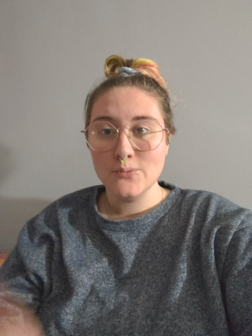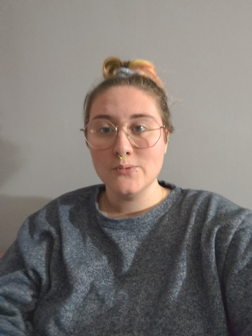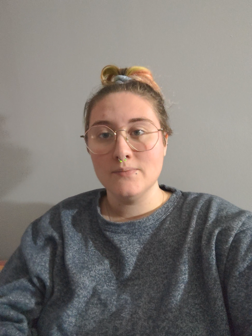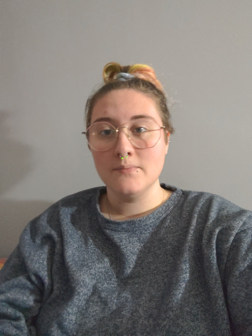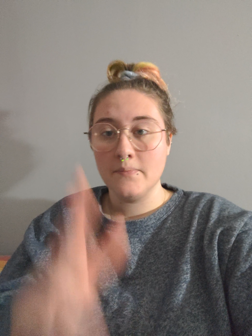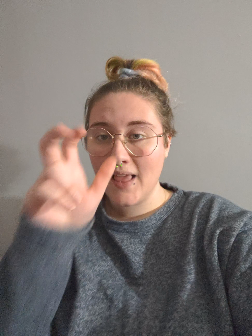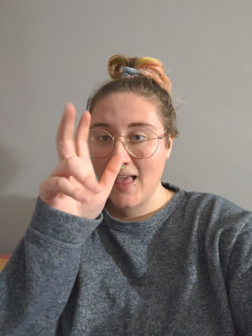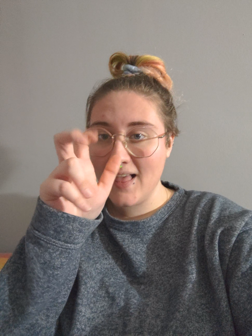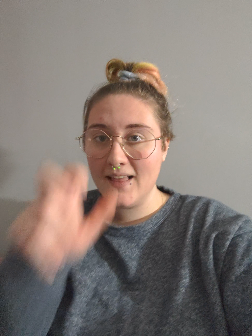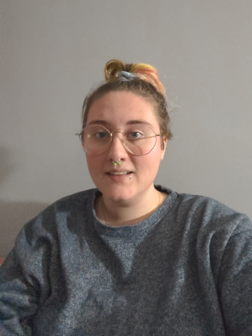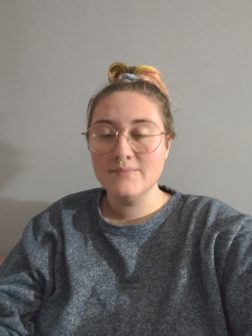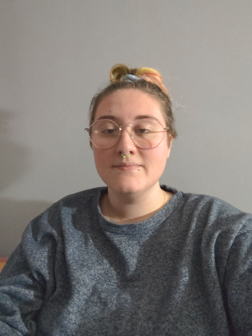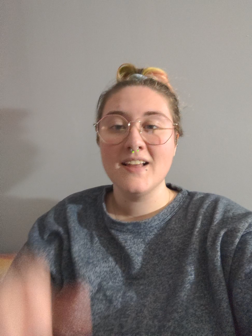bug